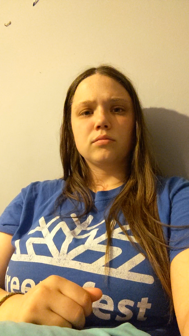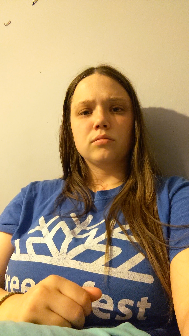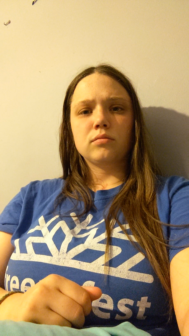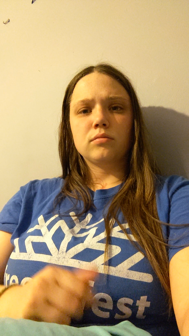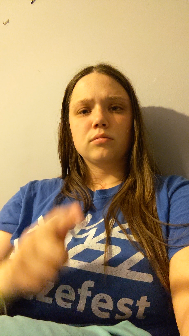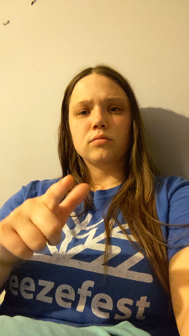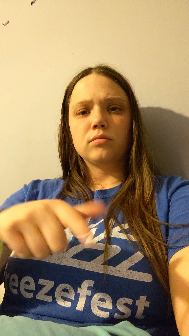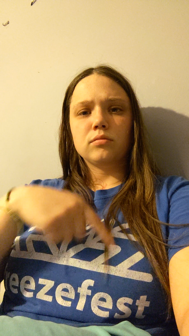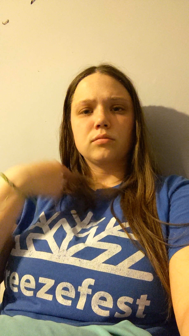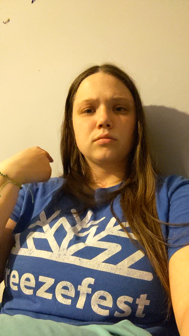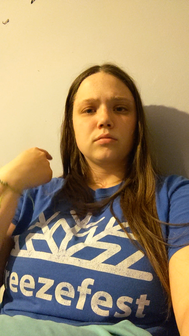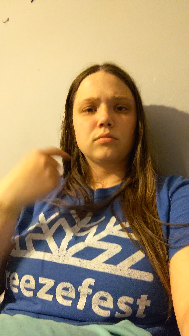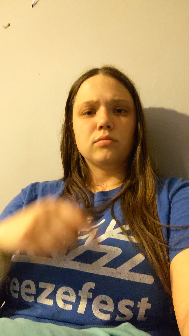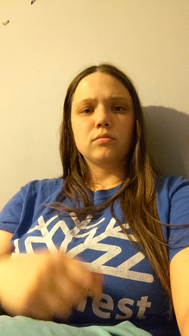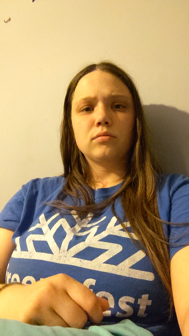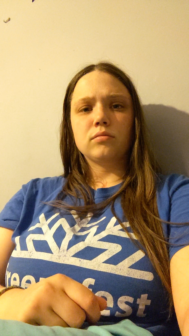long